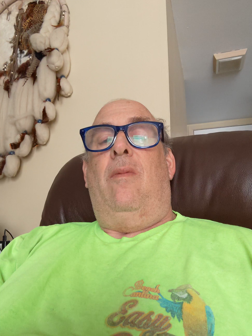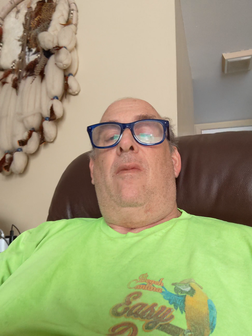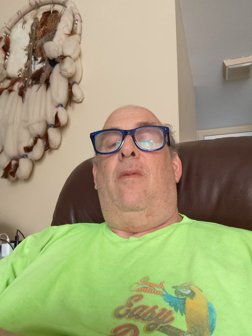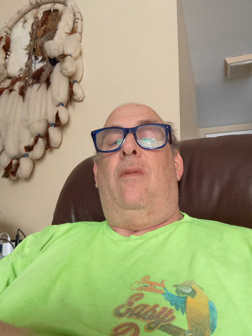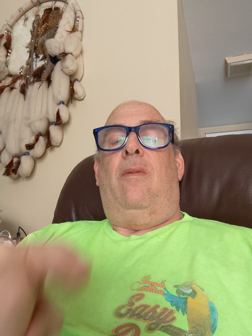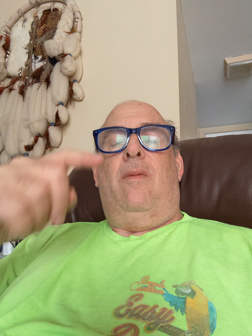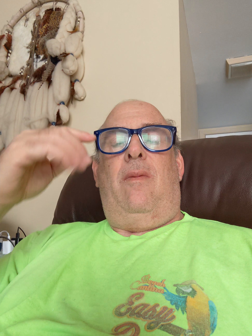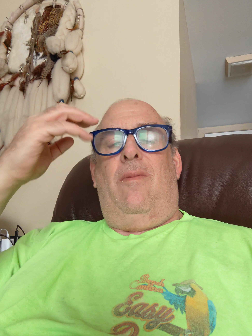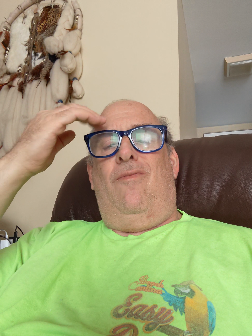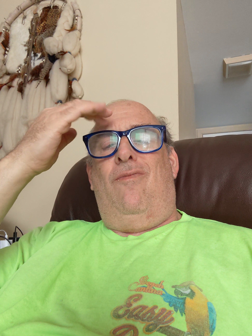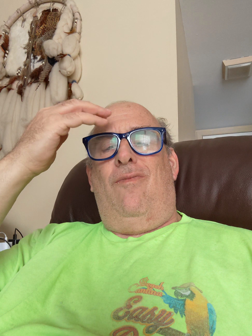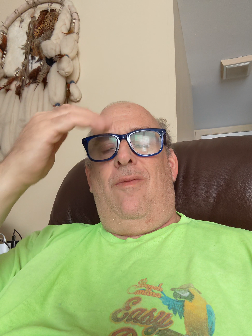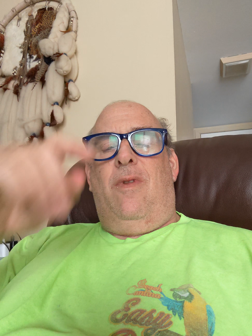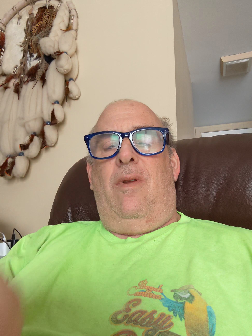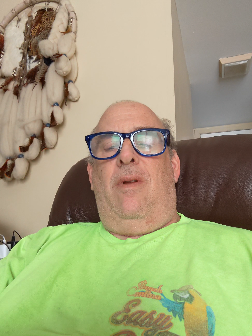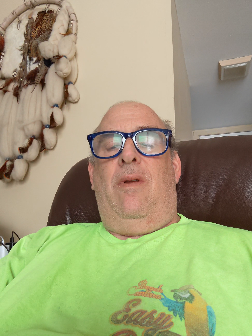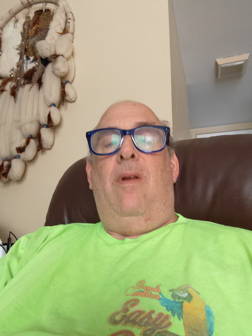think